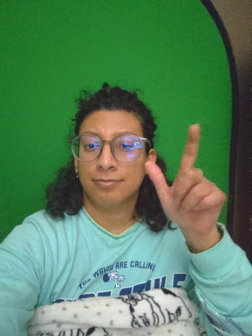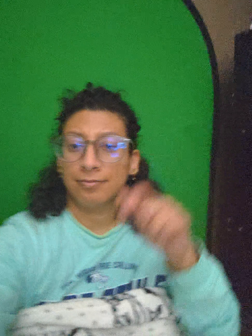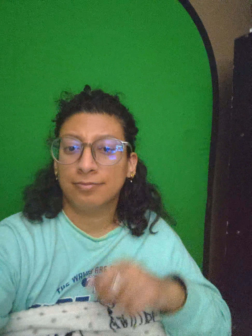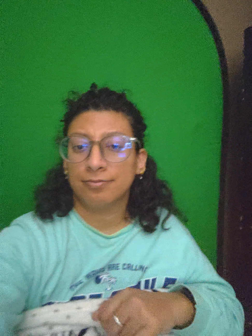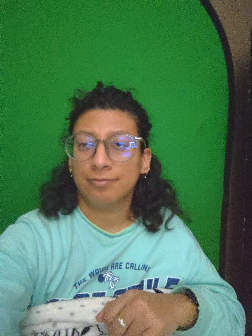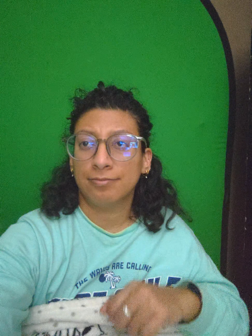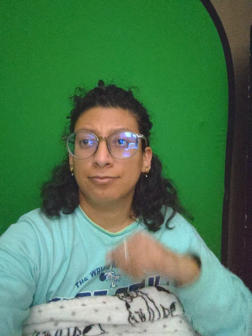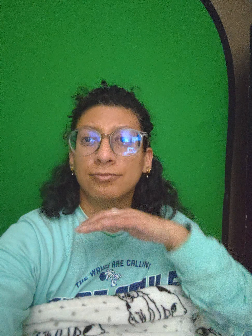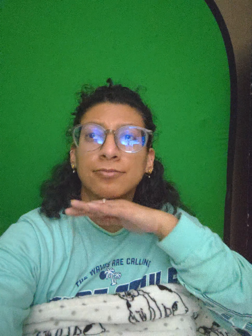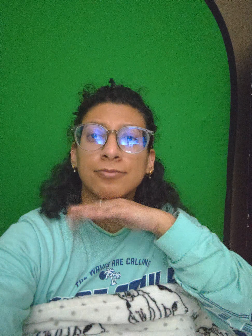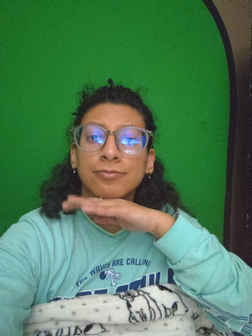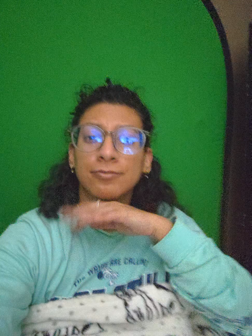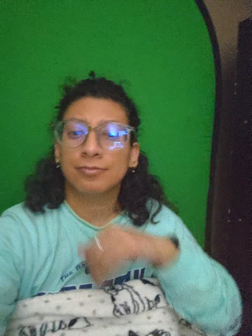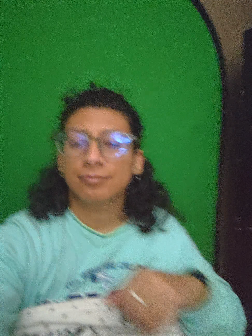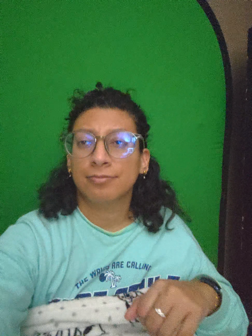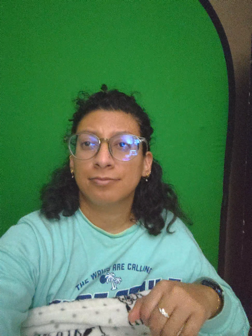dirty